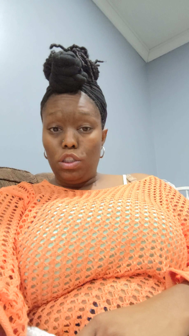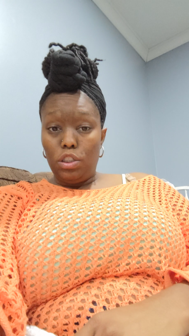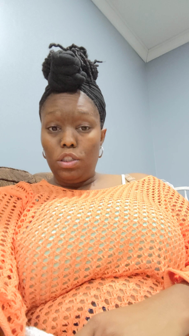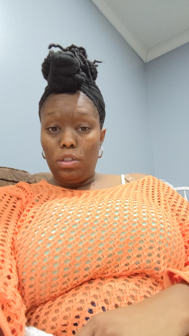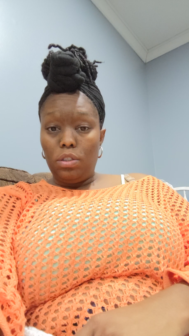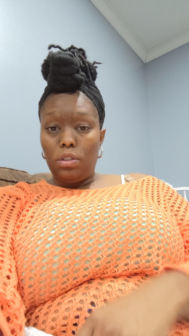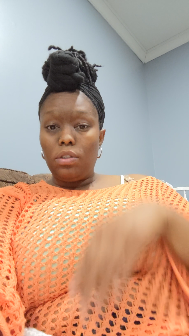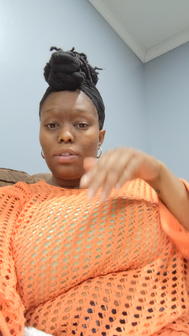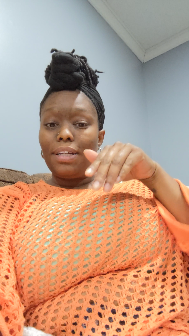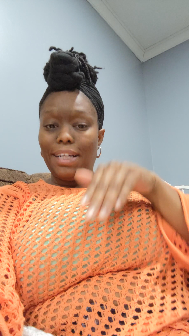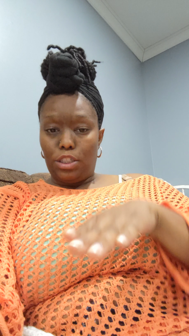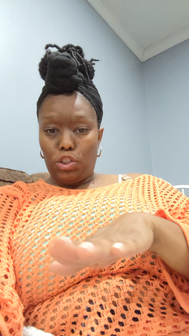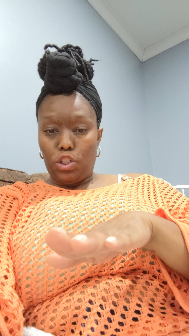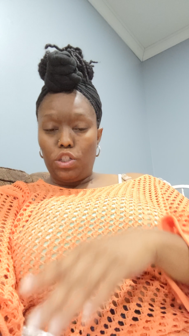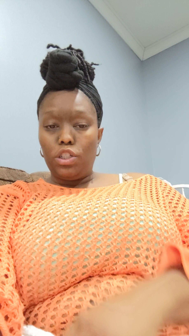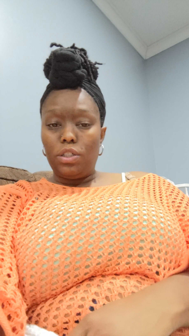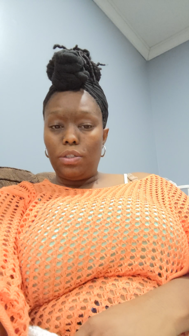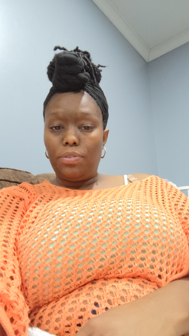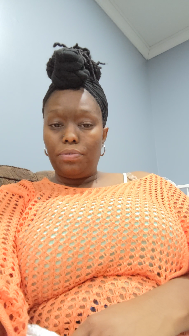enter